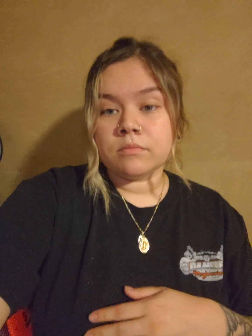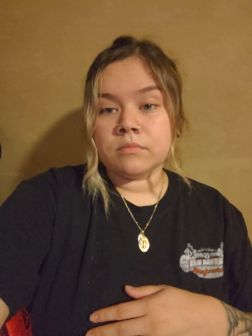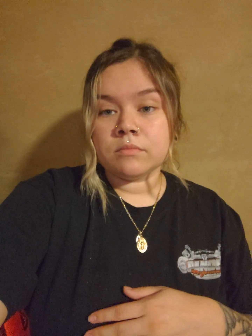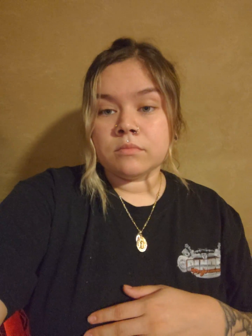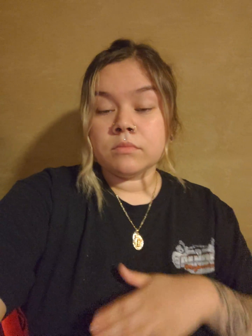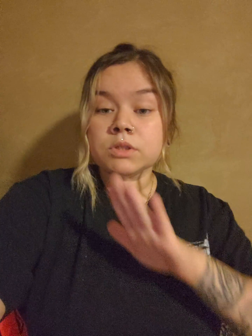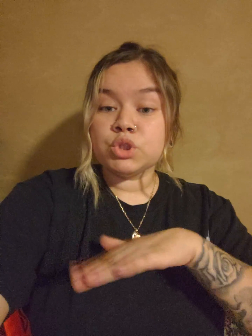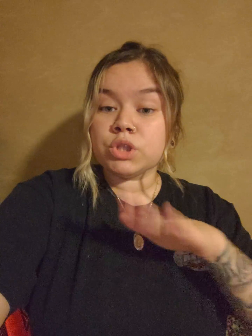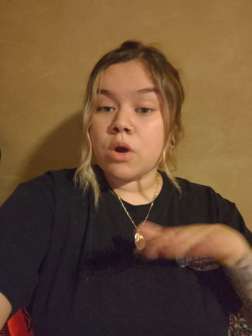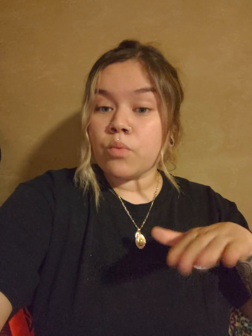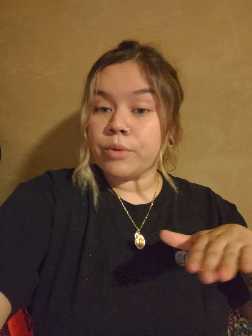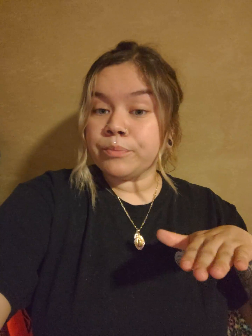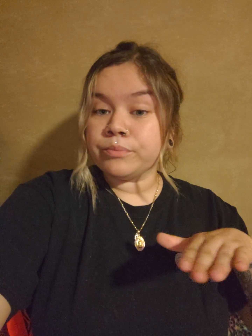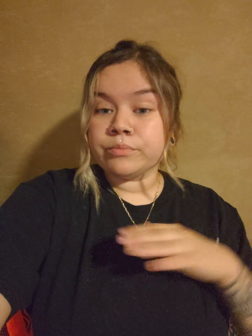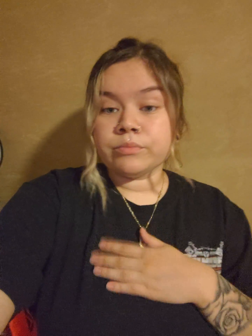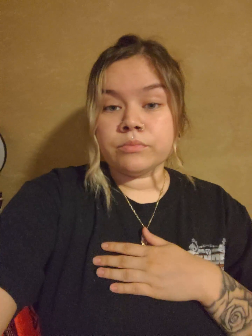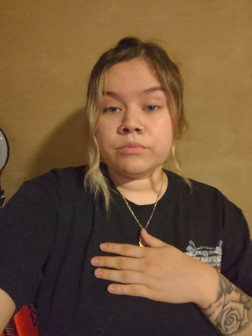children